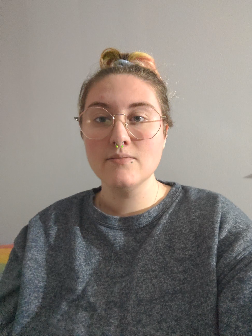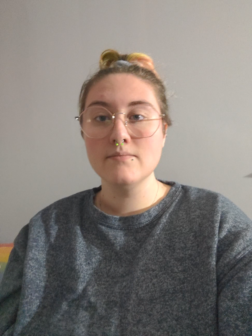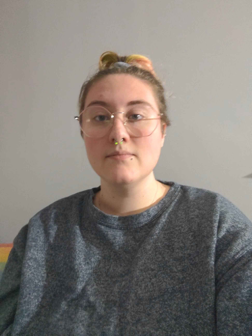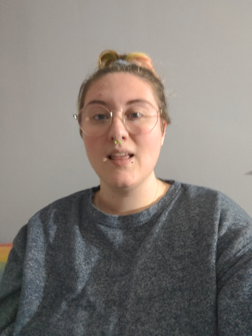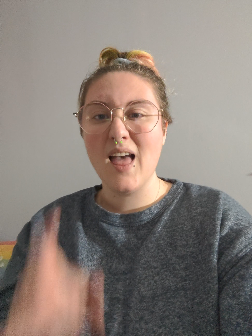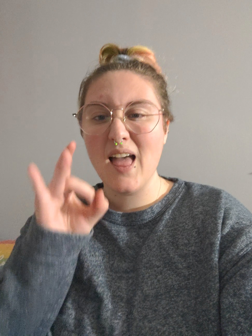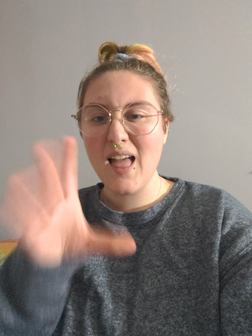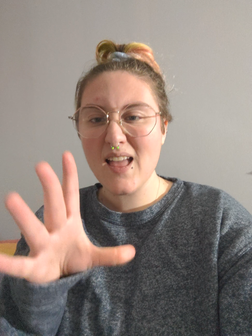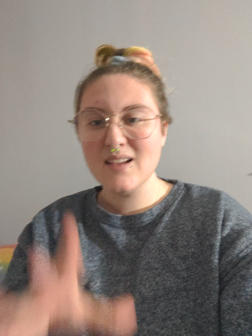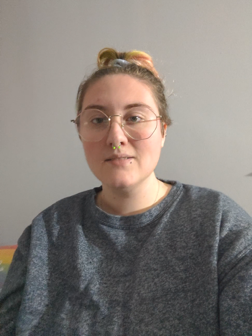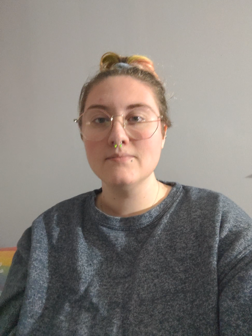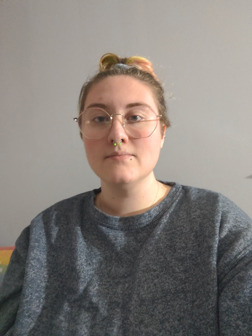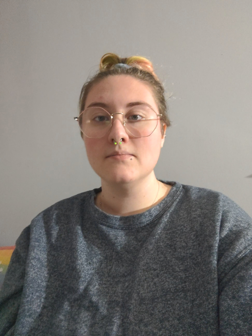hate